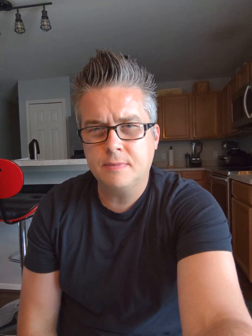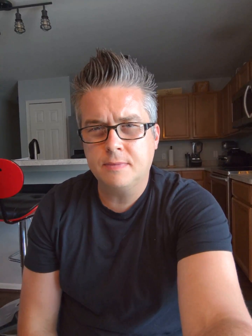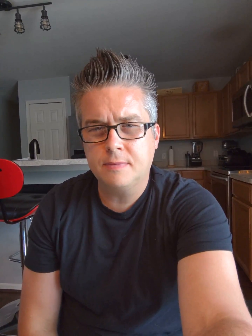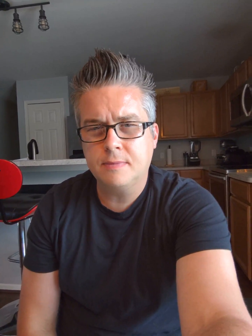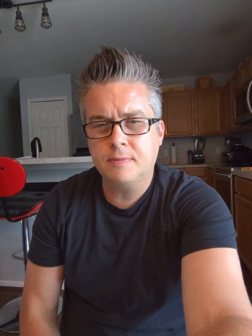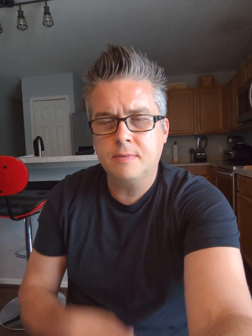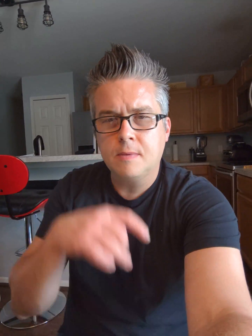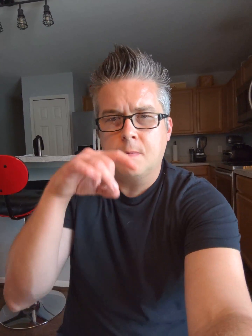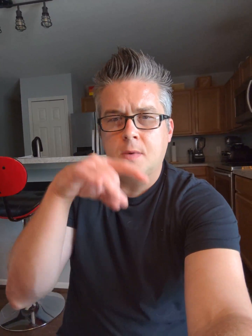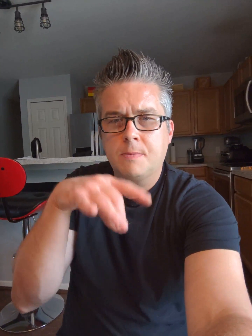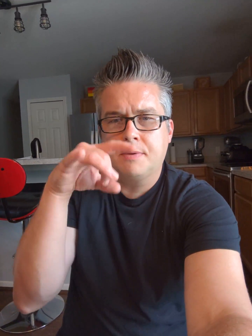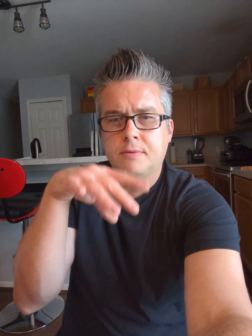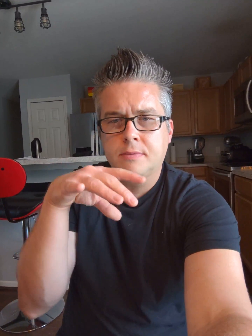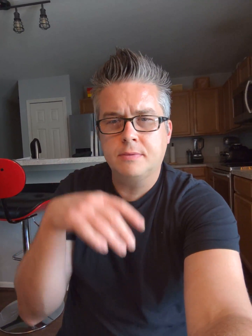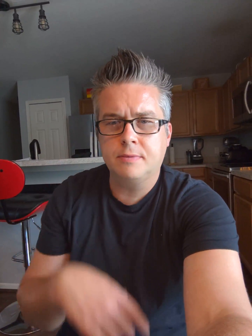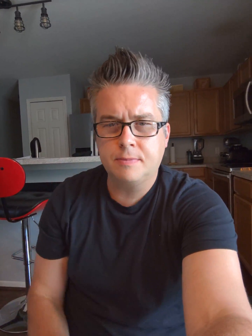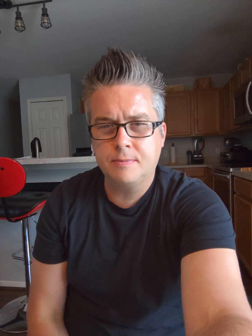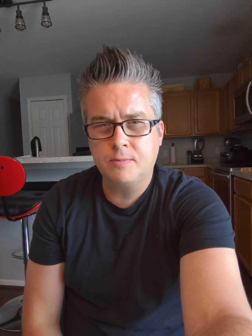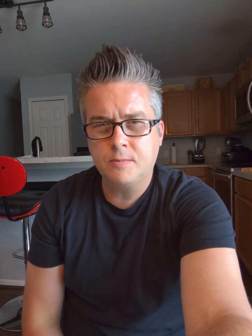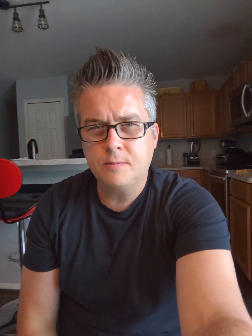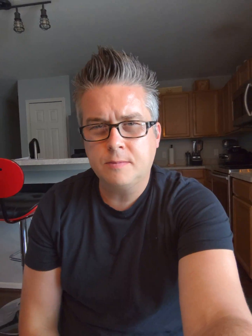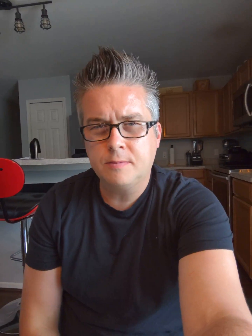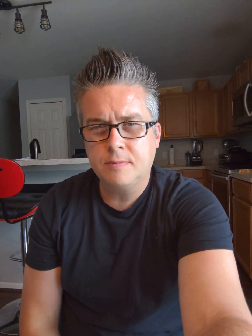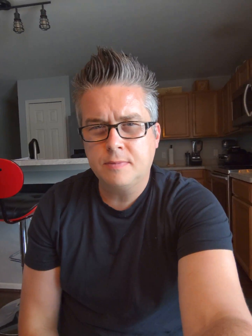pumpkin